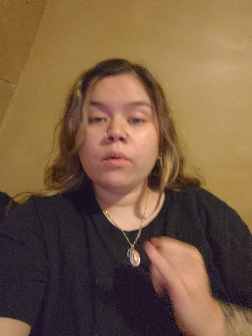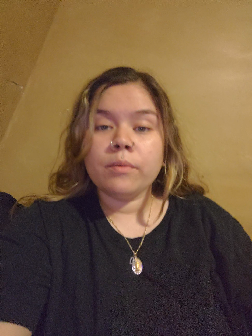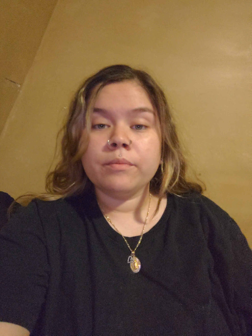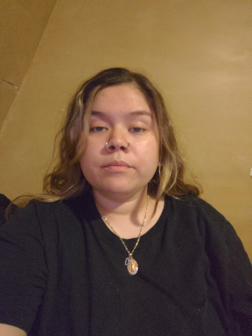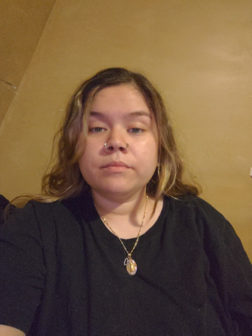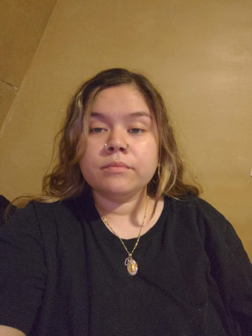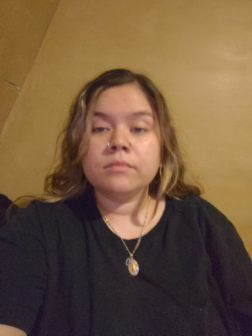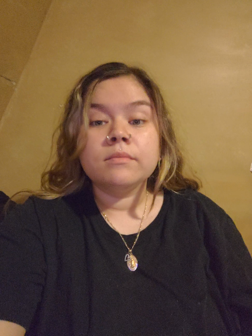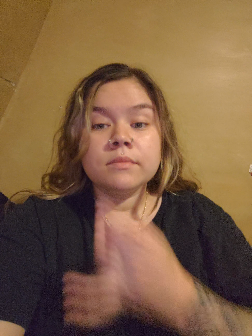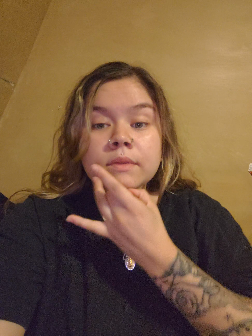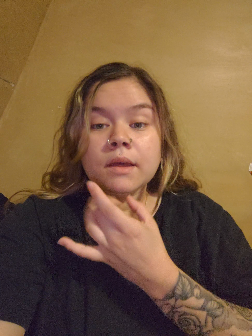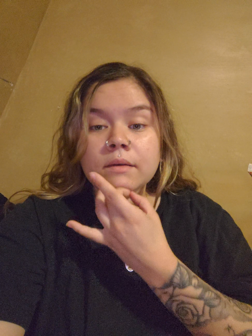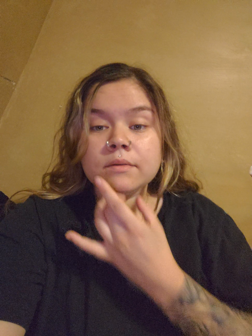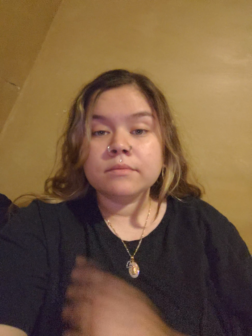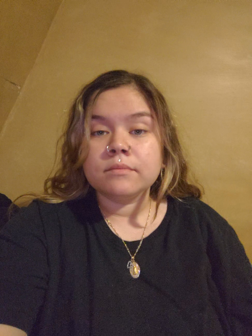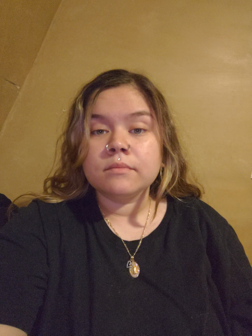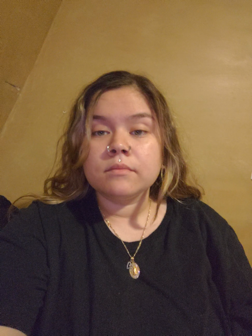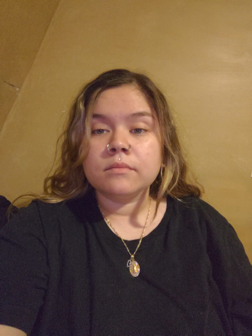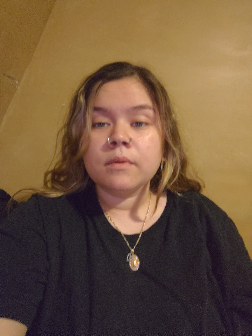light bulb